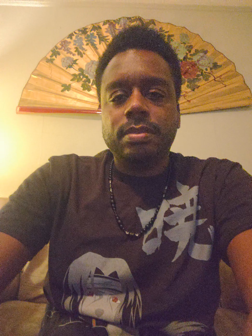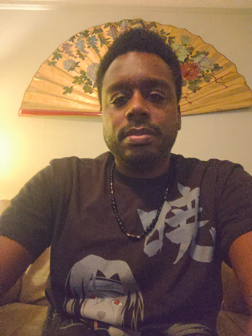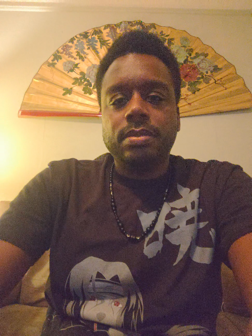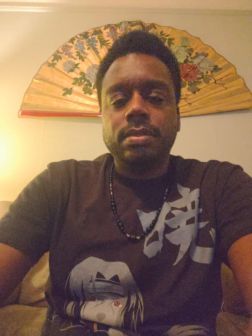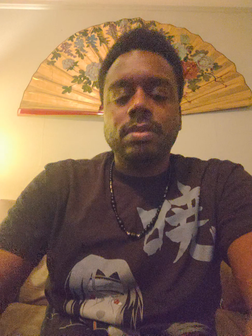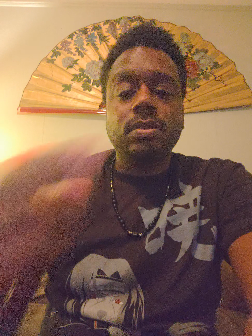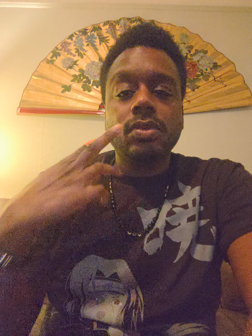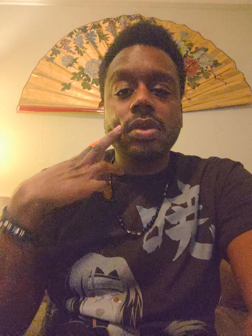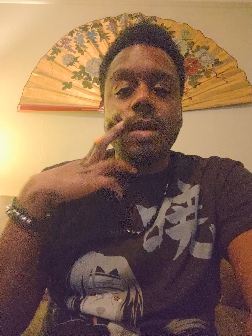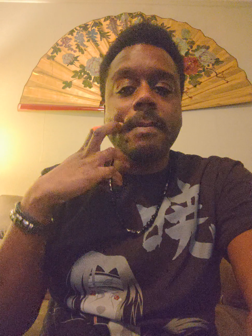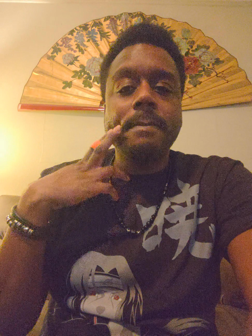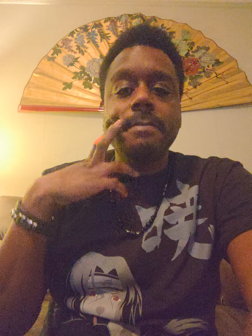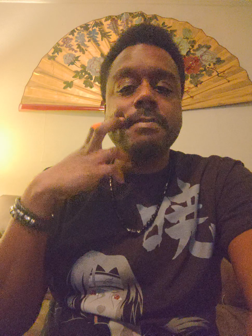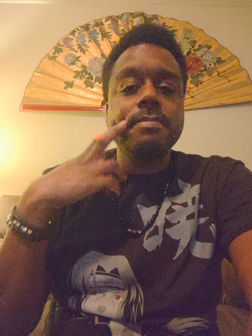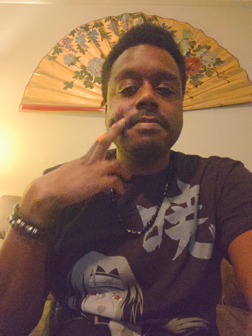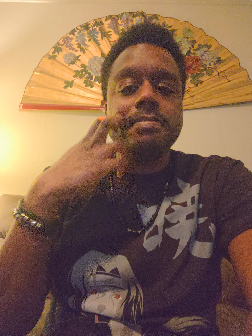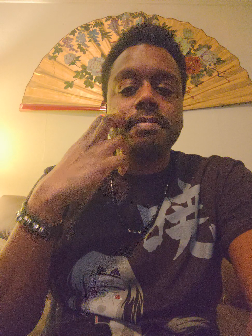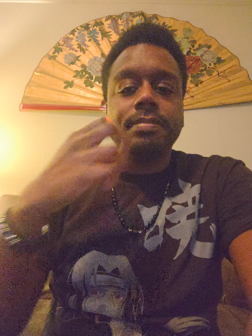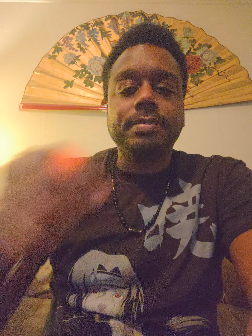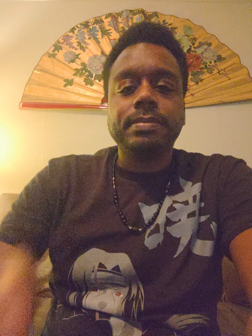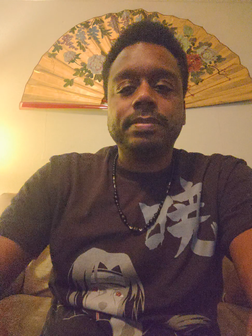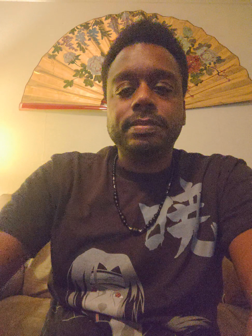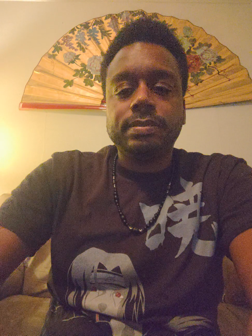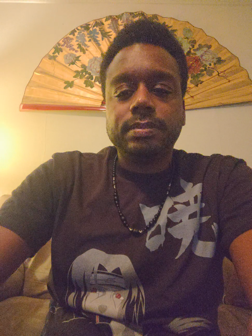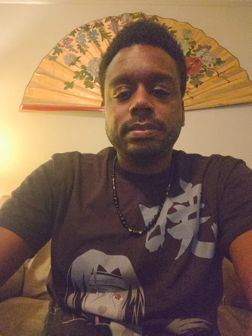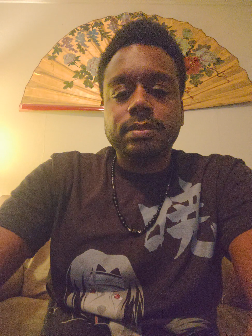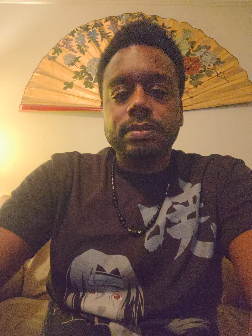gum